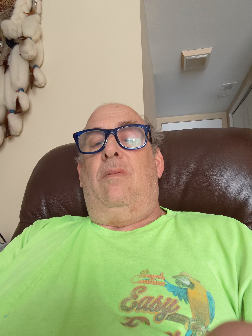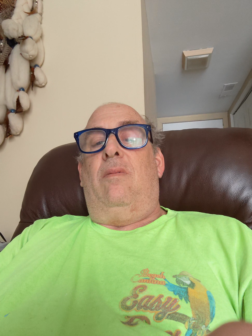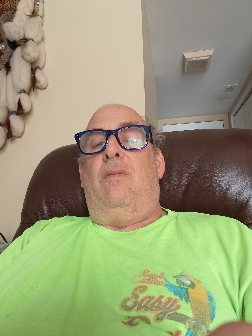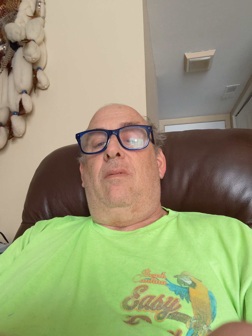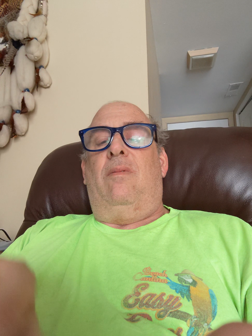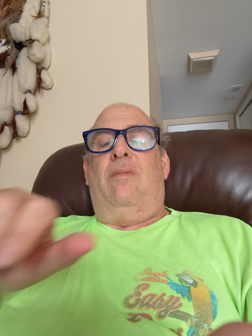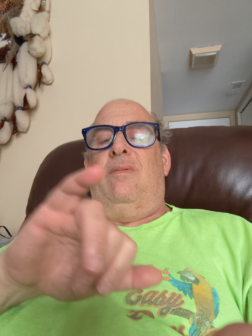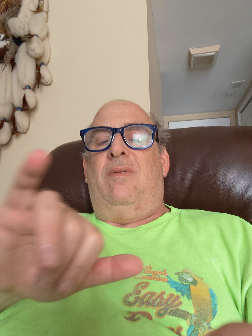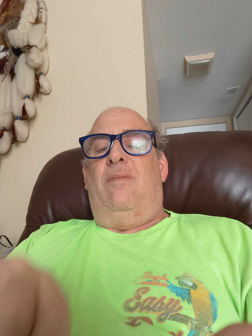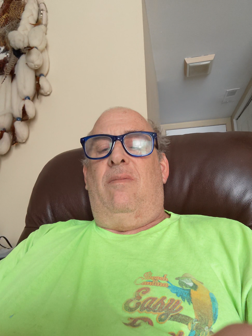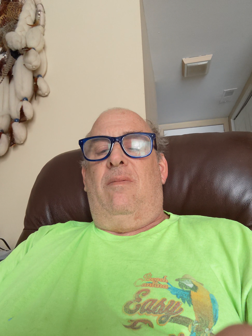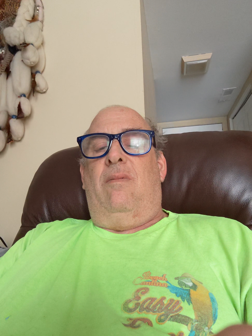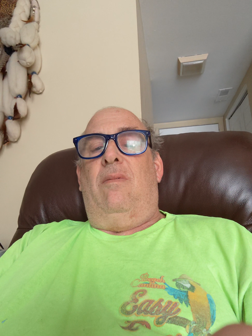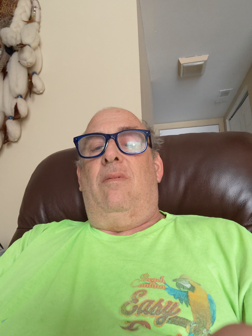same